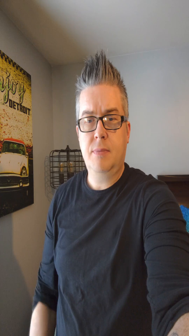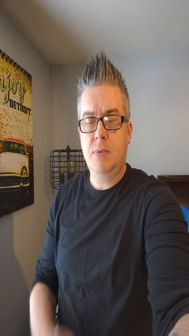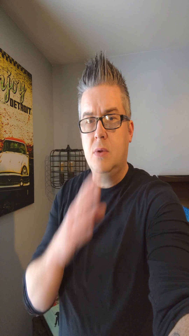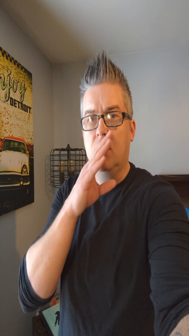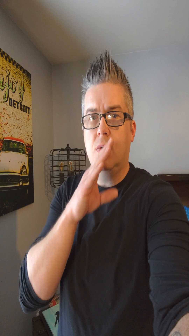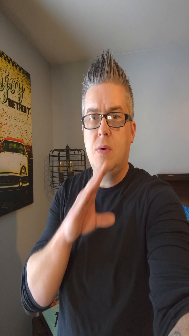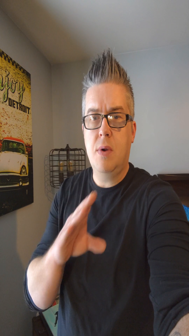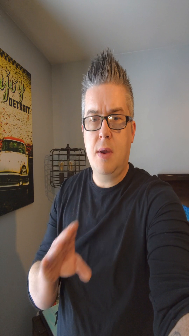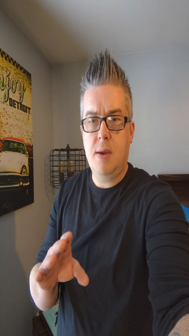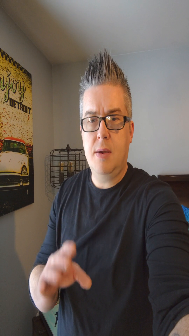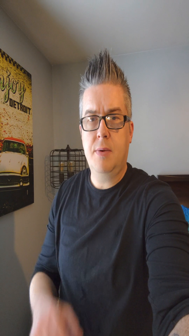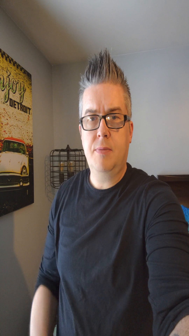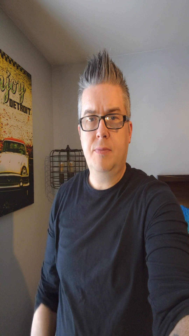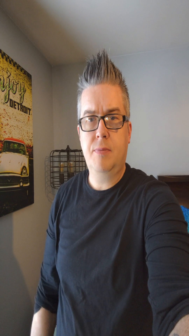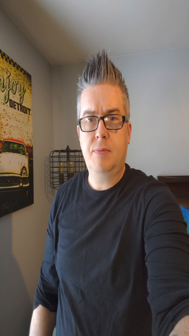quiet